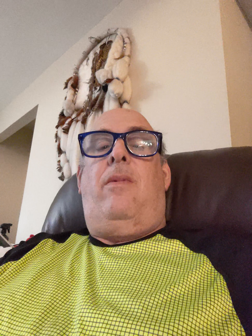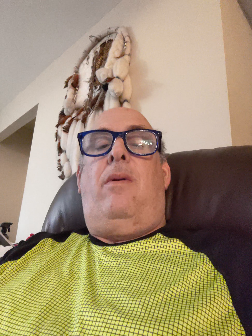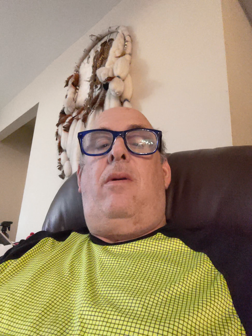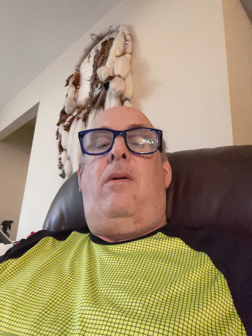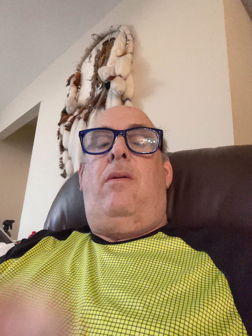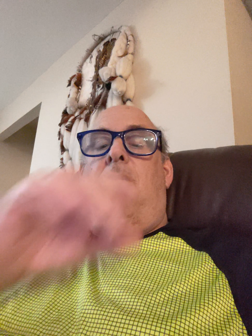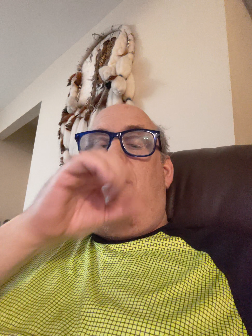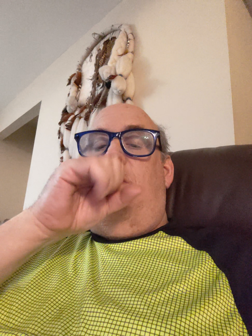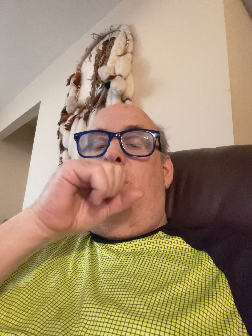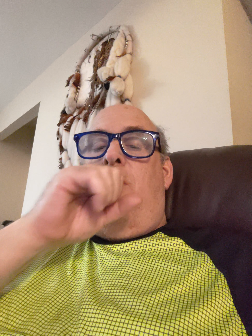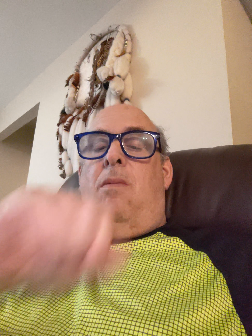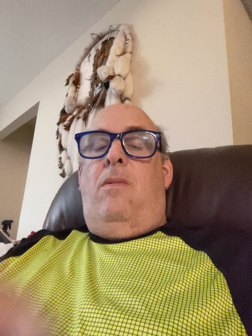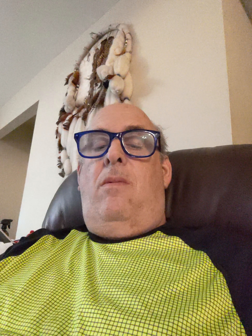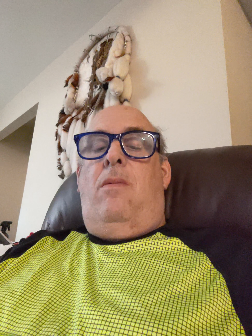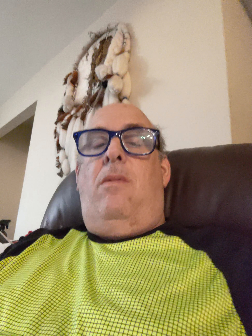orange